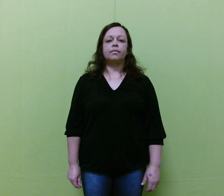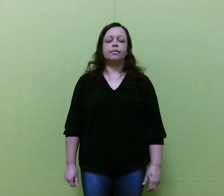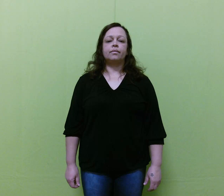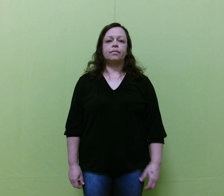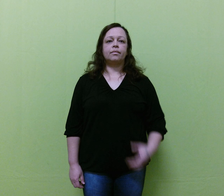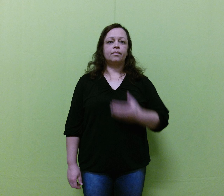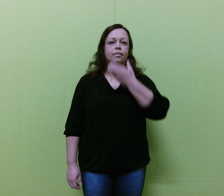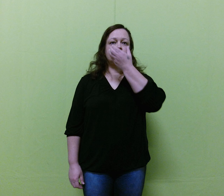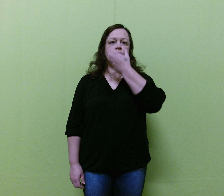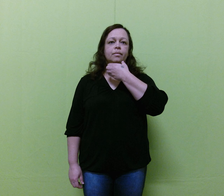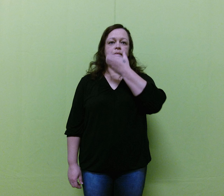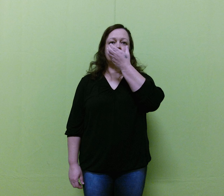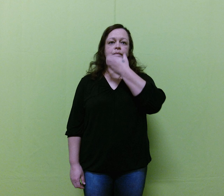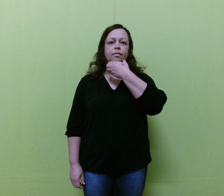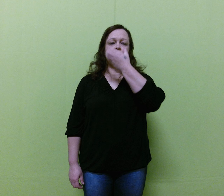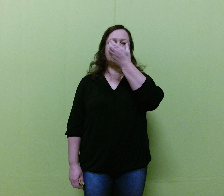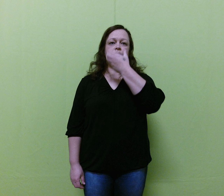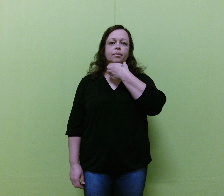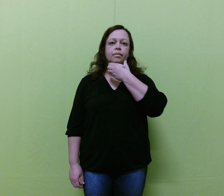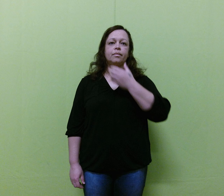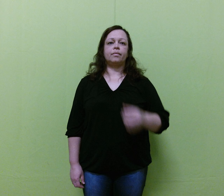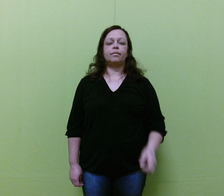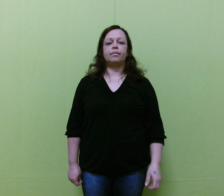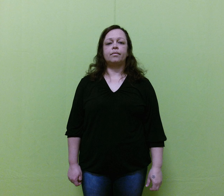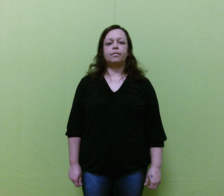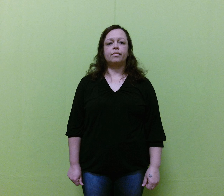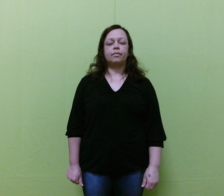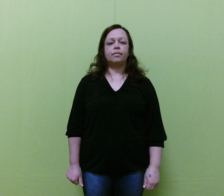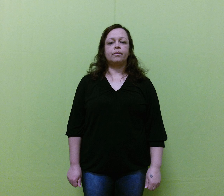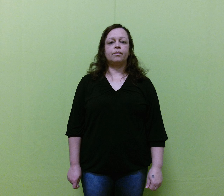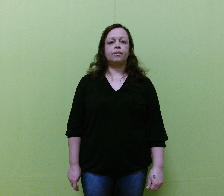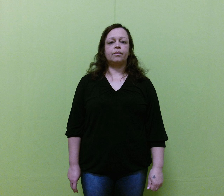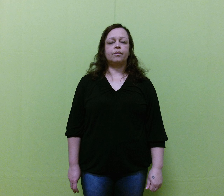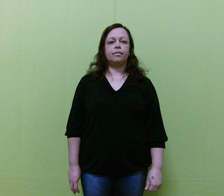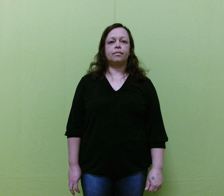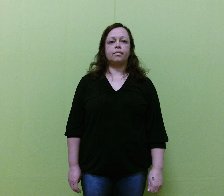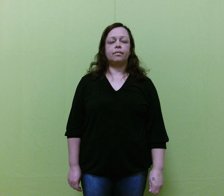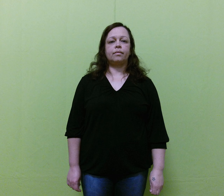maçã